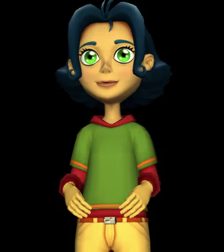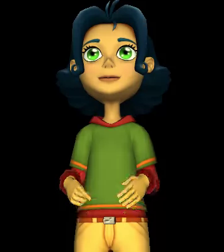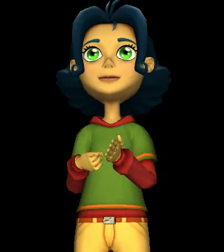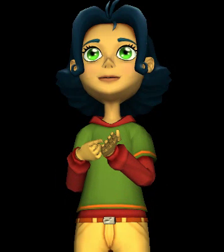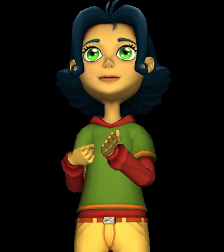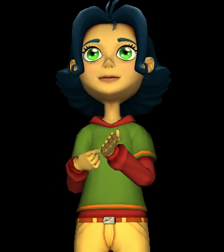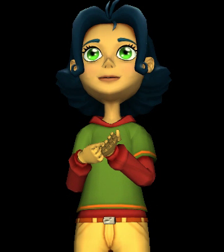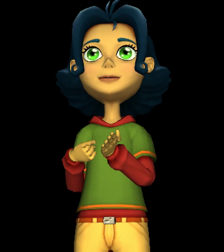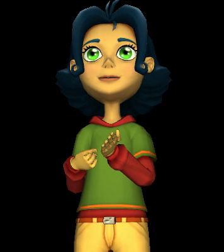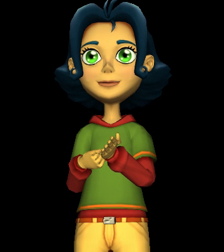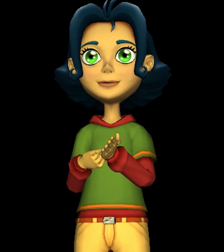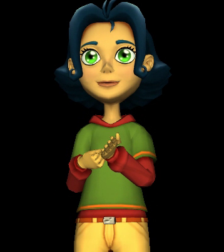يكرر